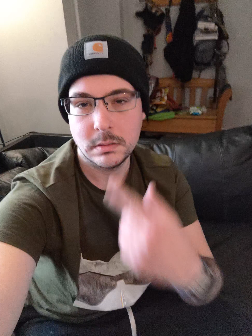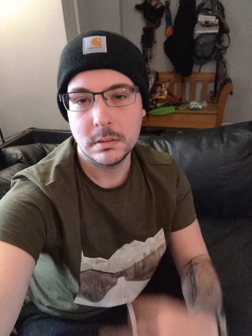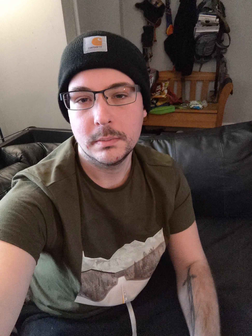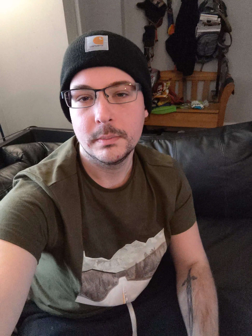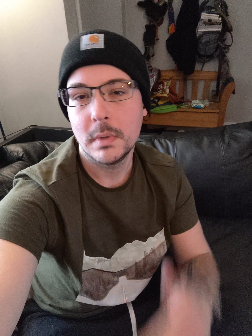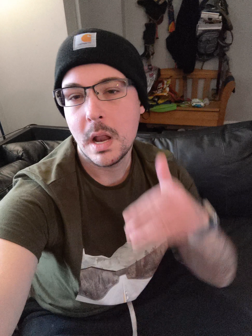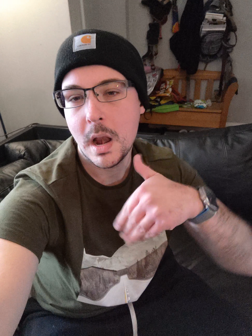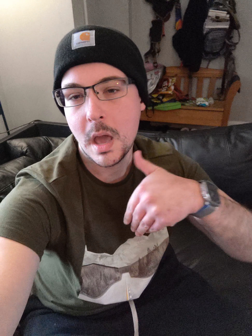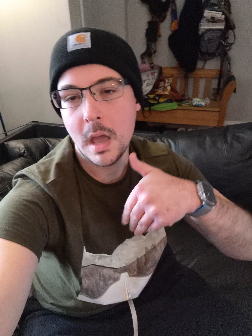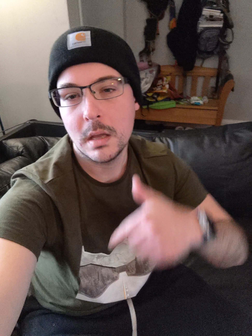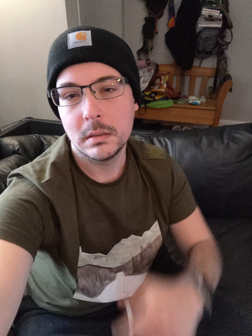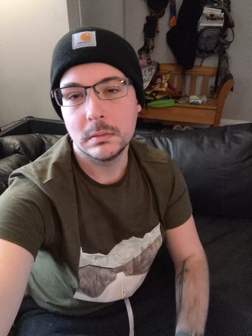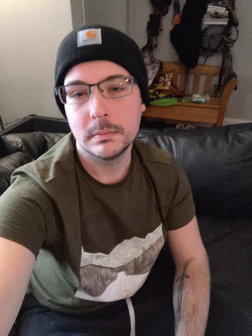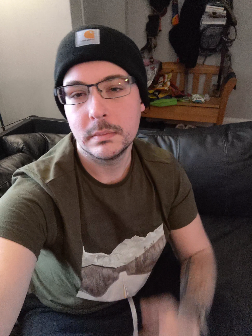night